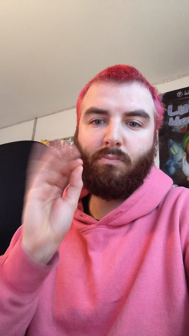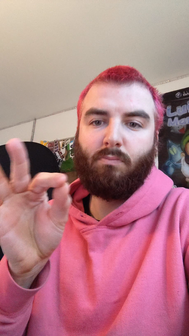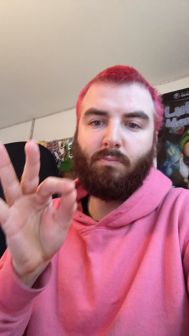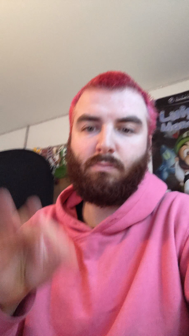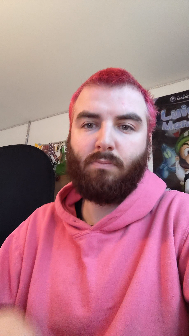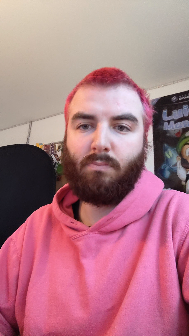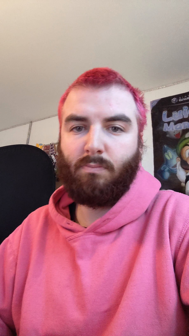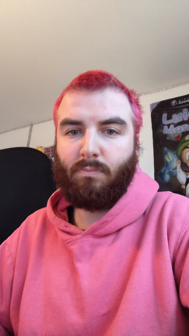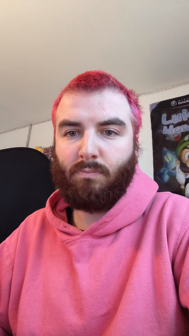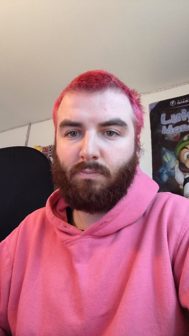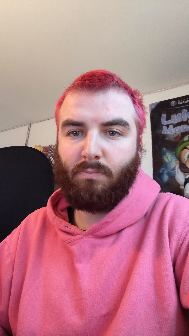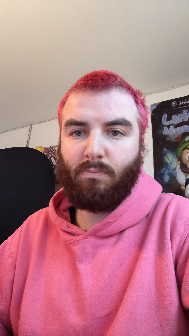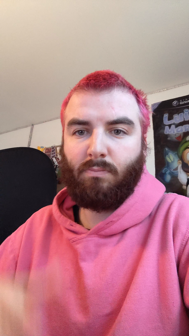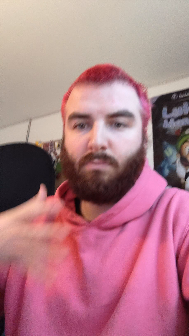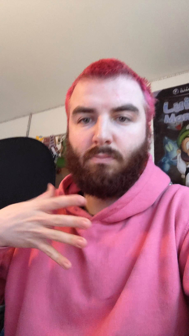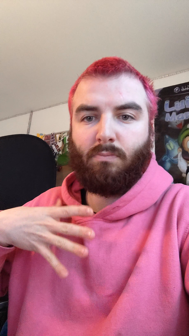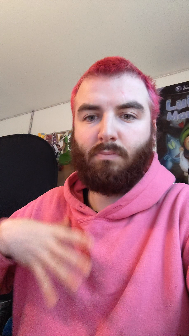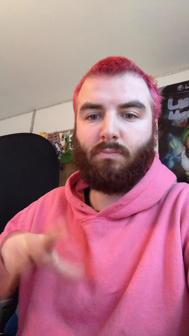dress